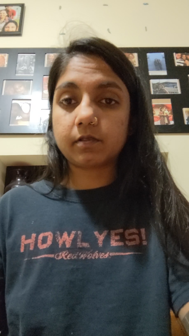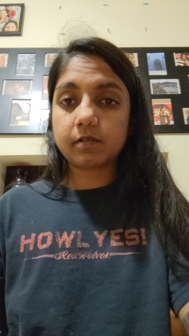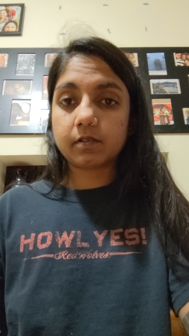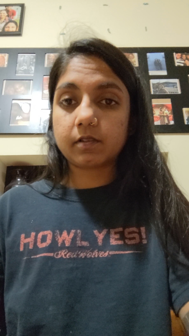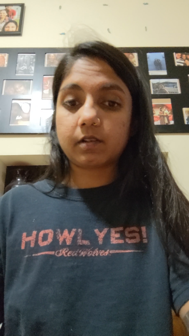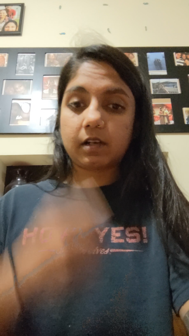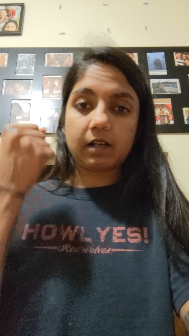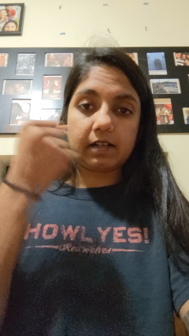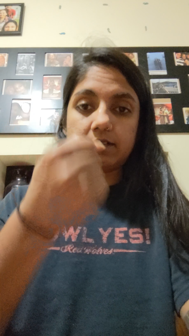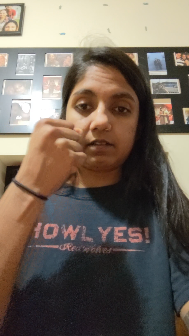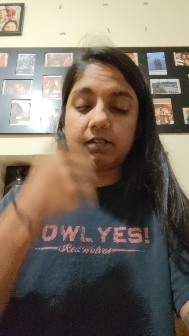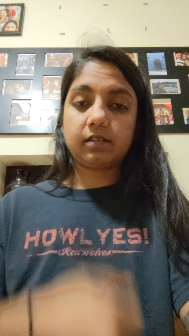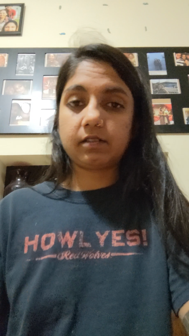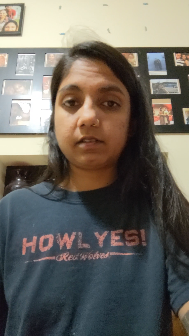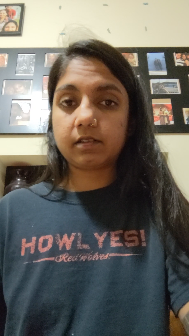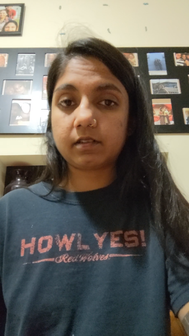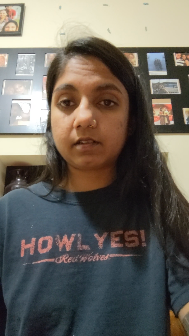hit